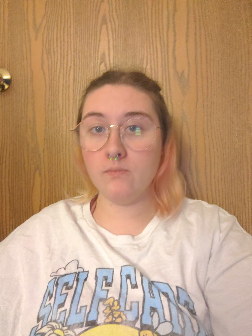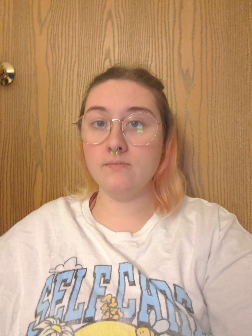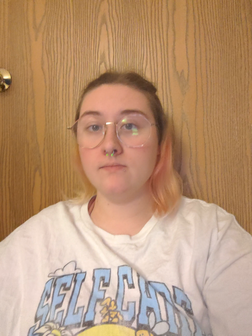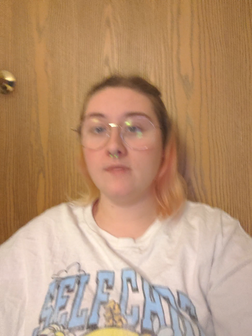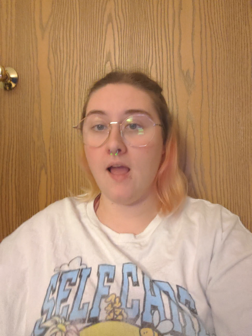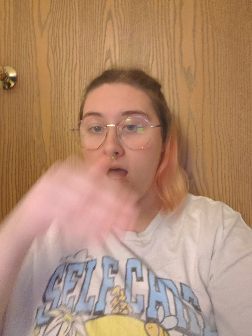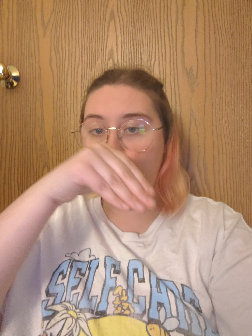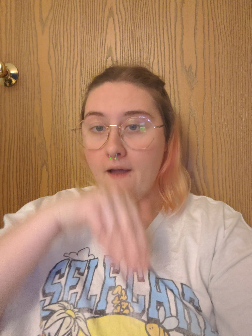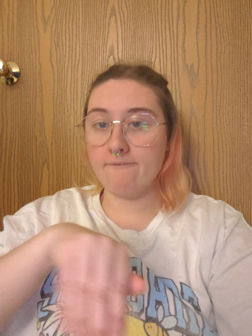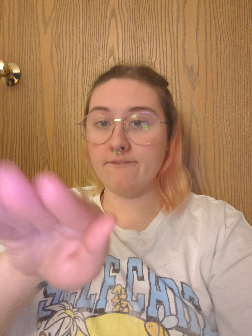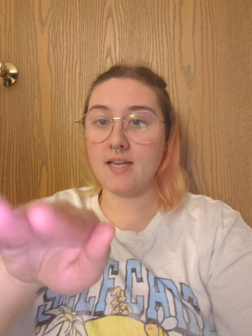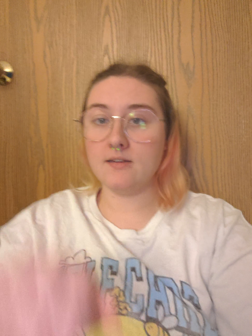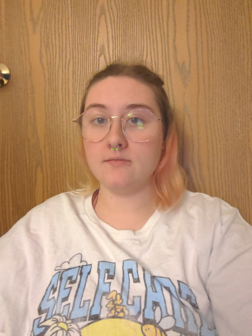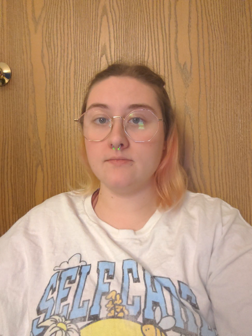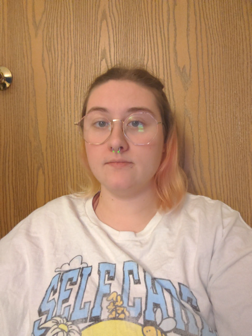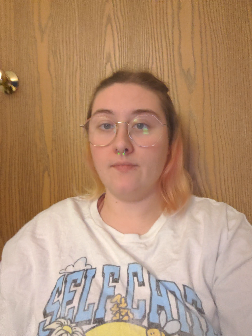elephant